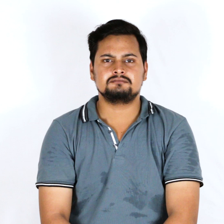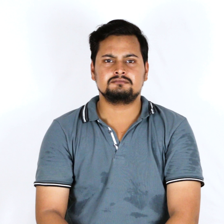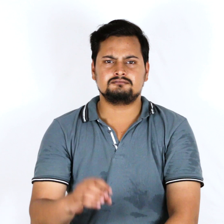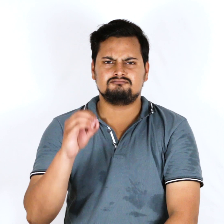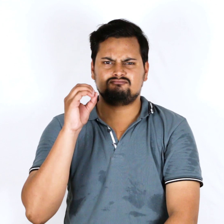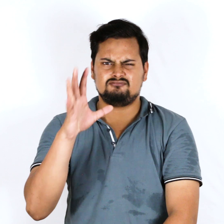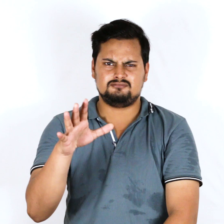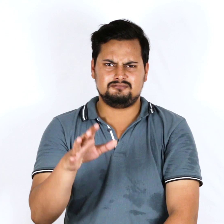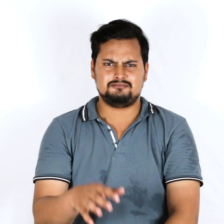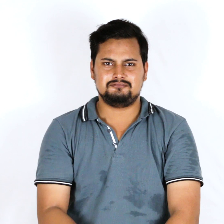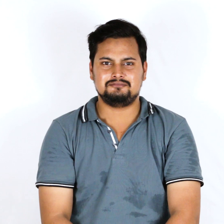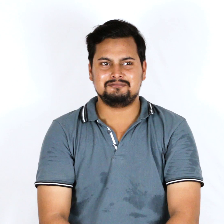bad